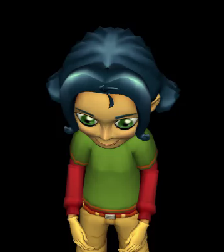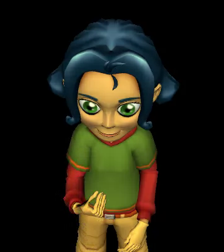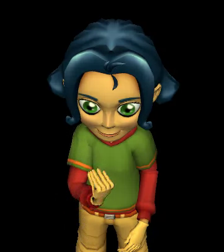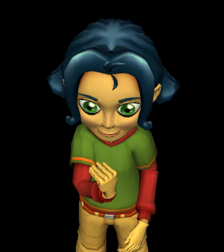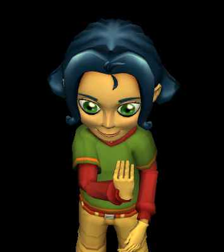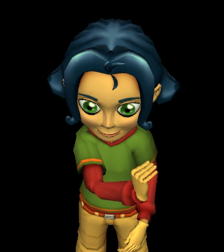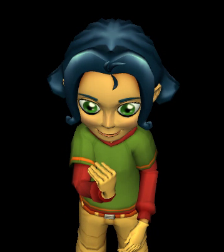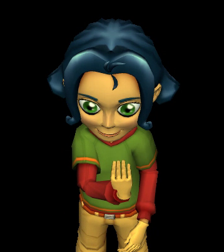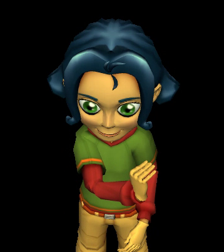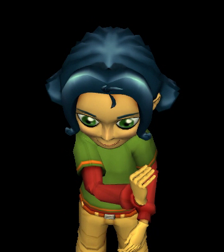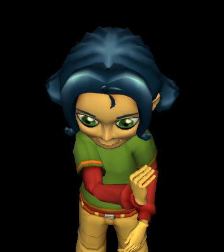شتاء